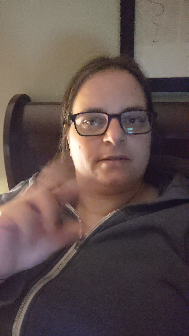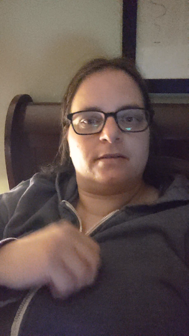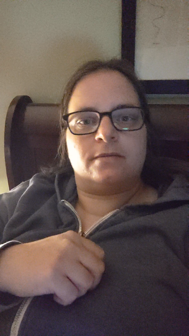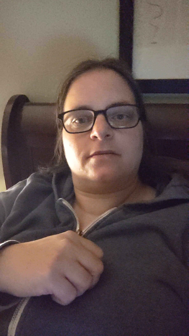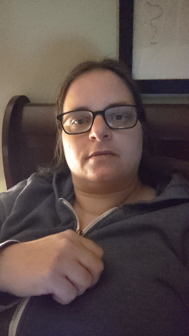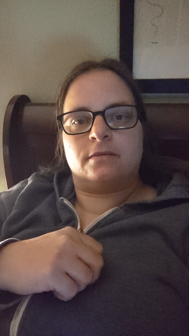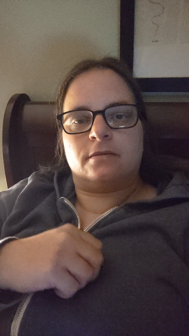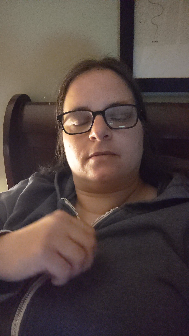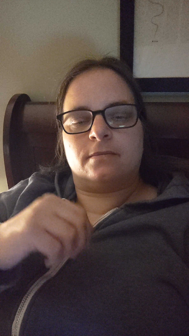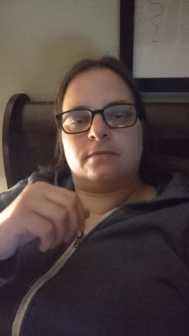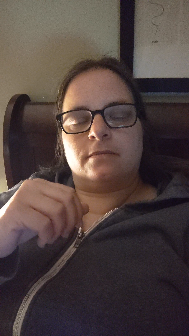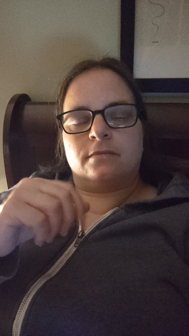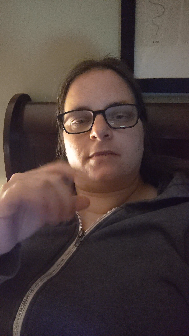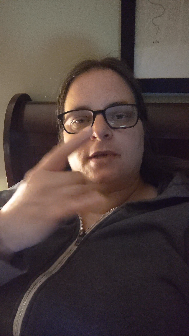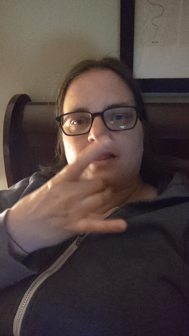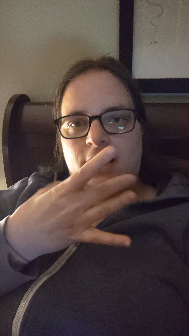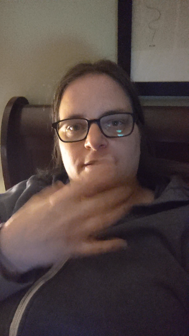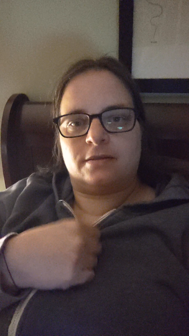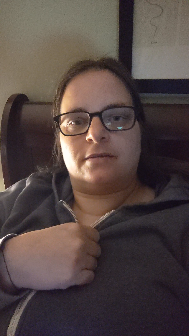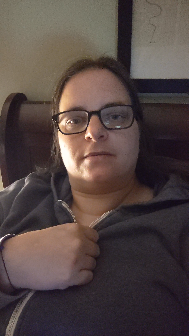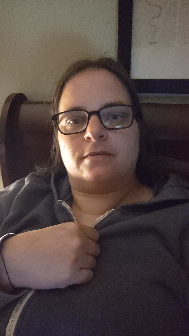light bulb